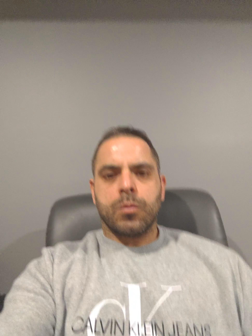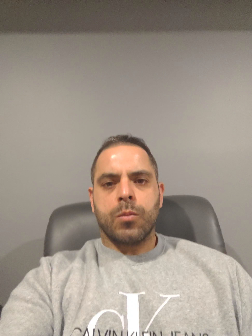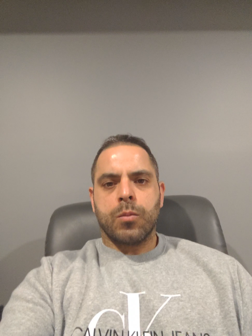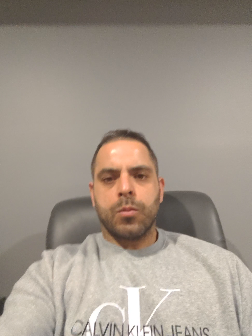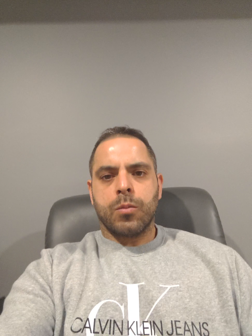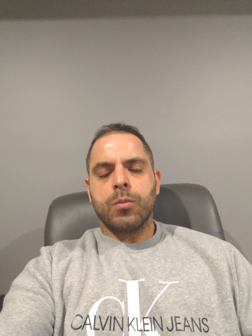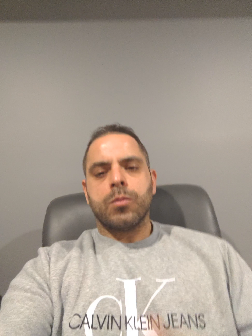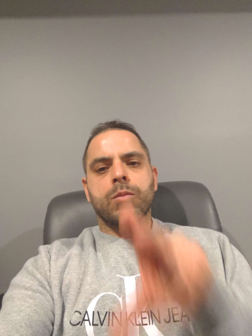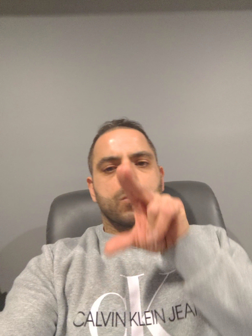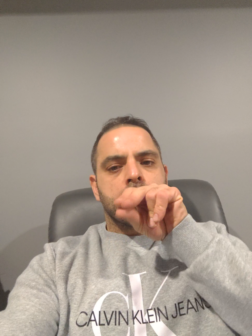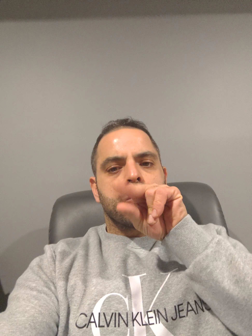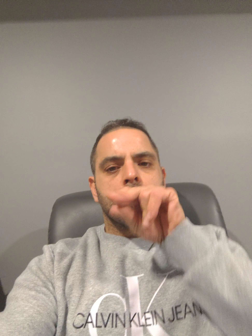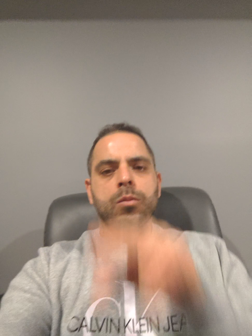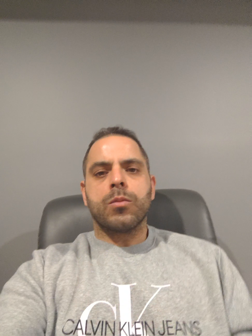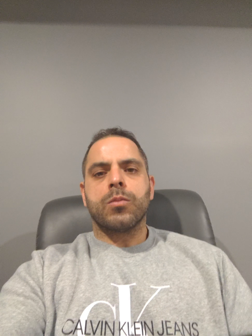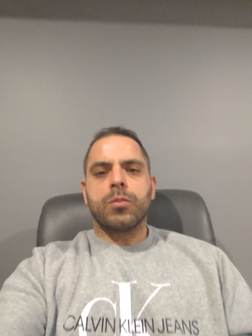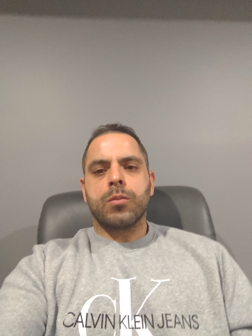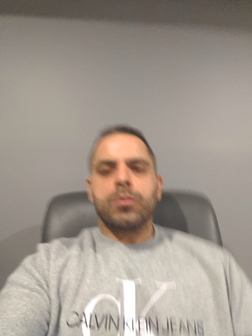duck